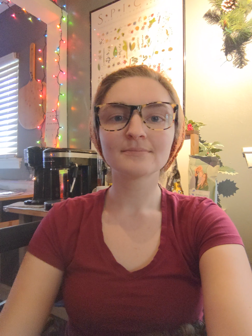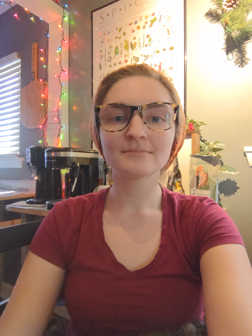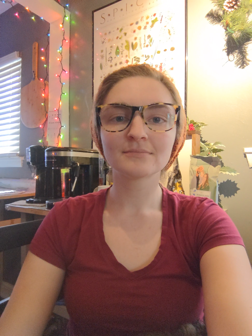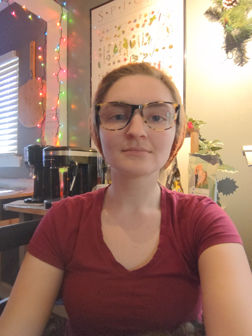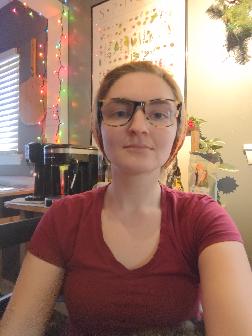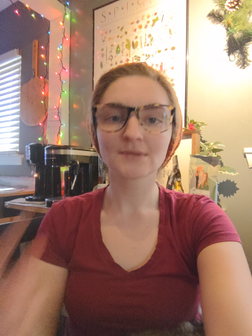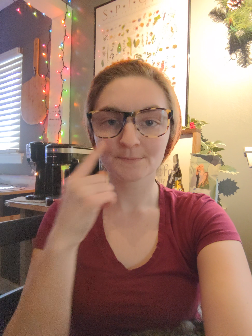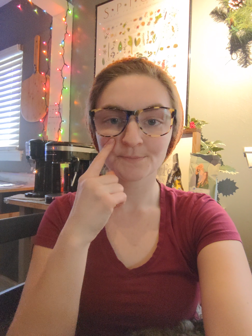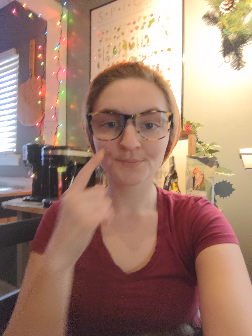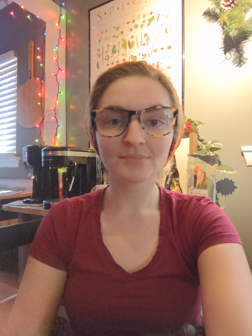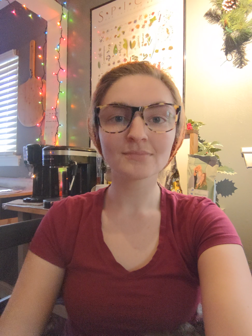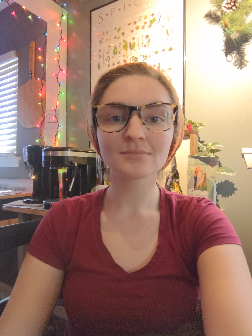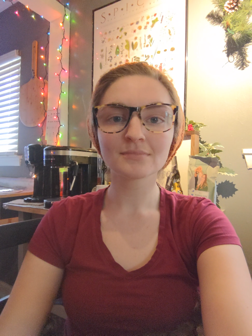eye